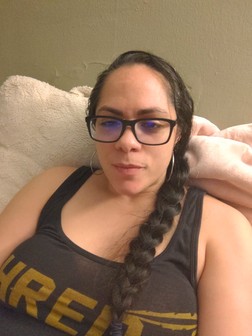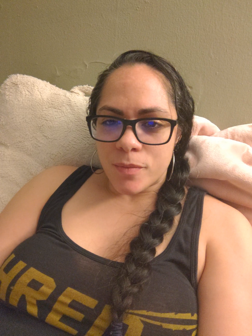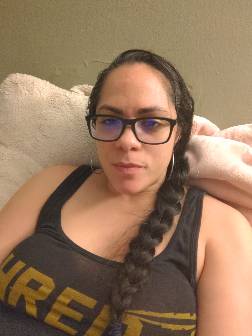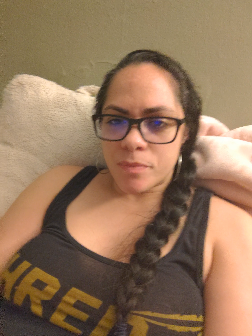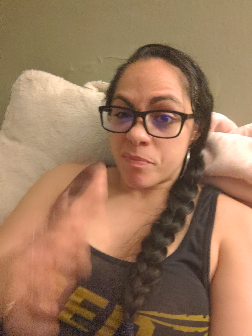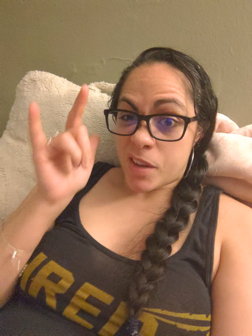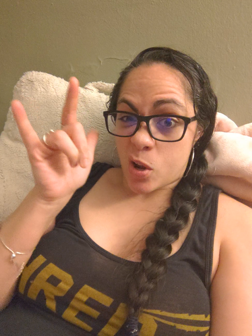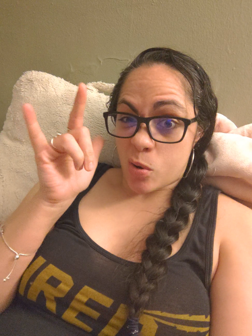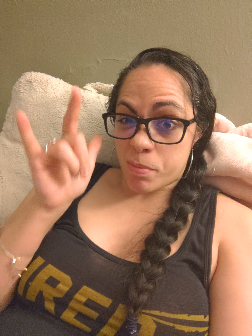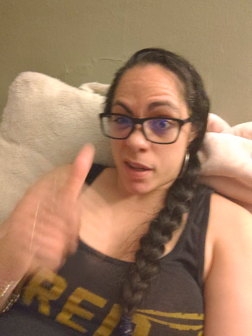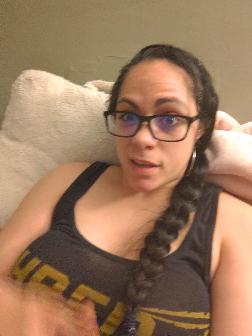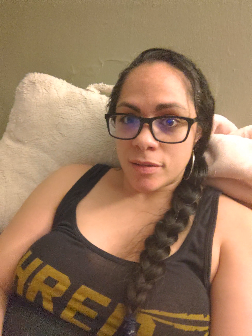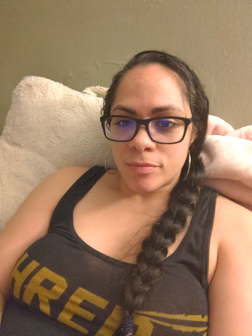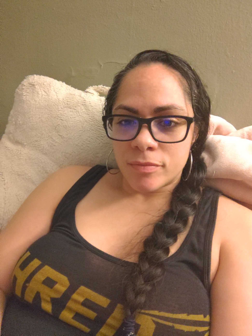airplane